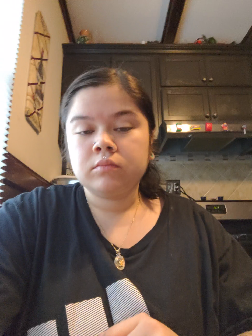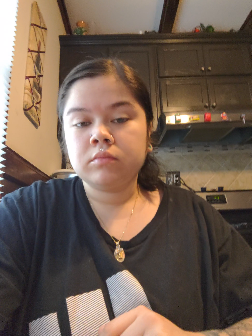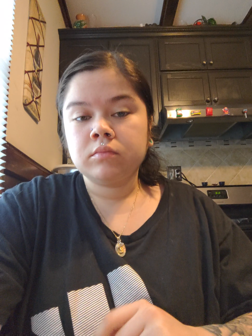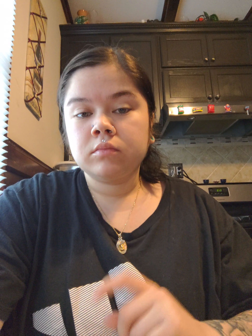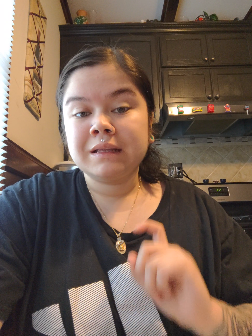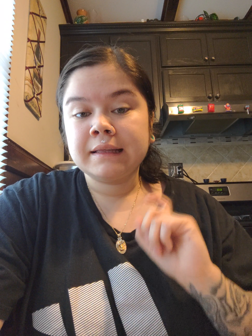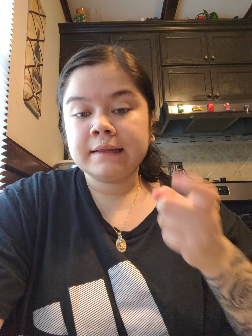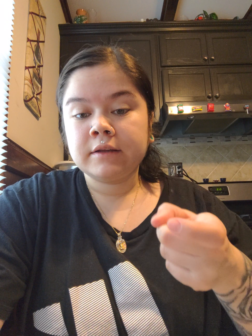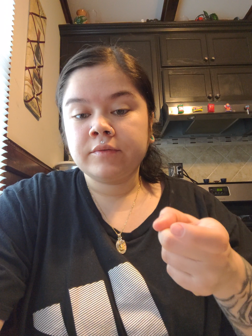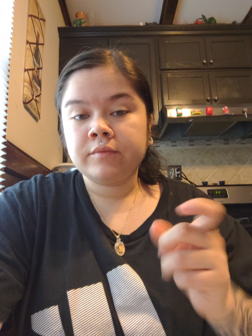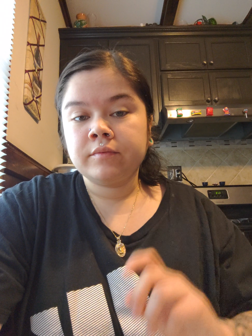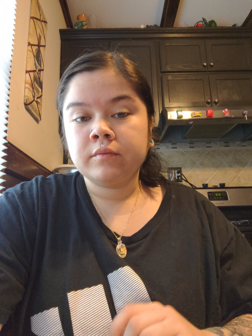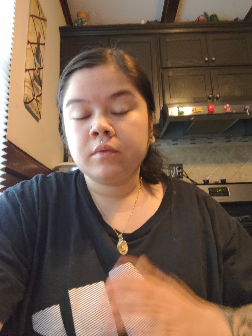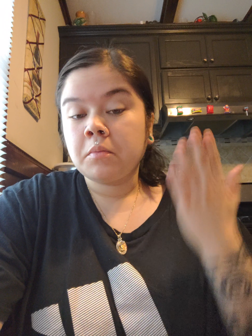gift